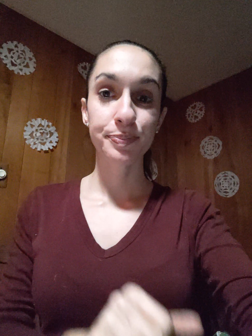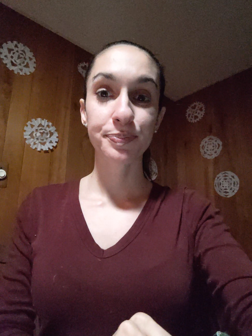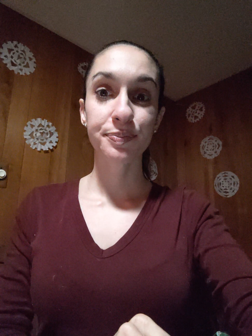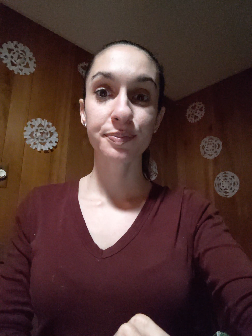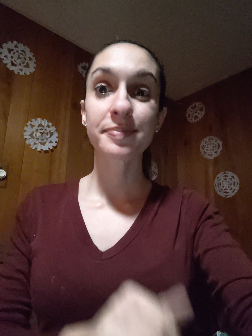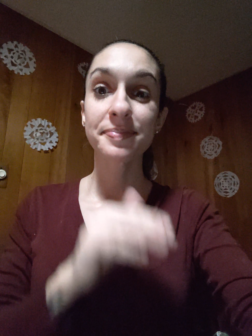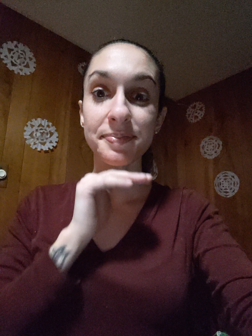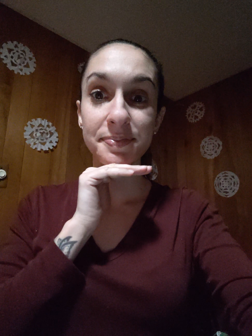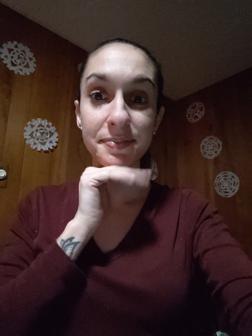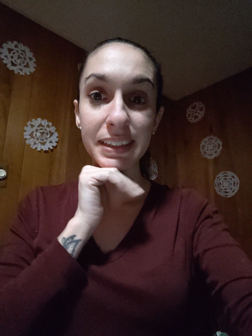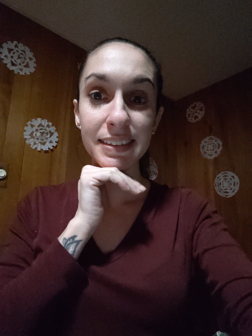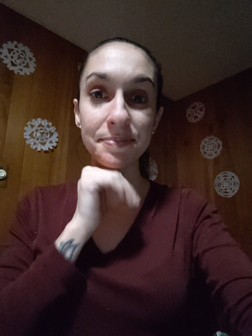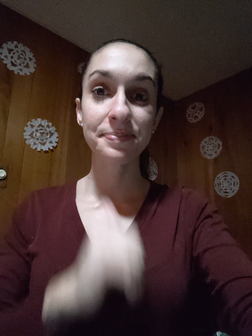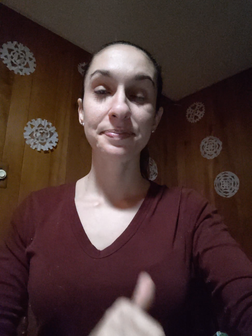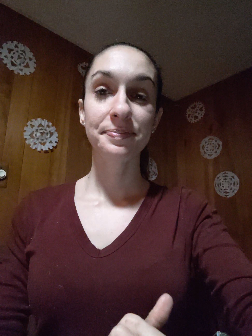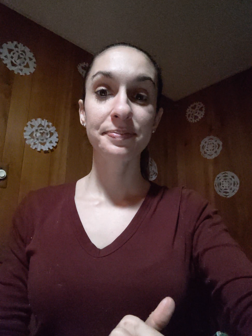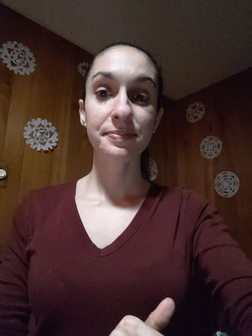pig